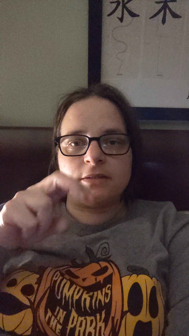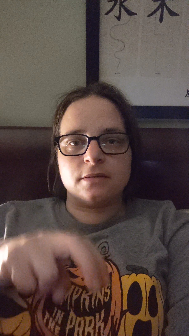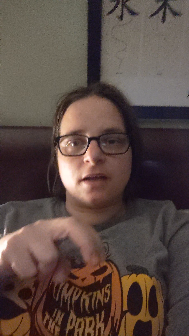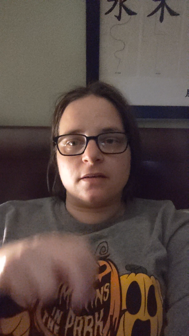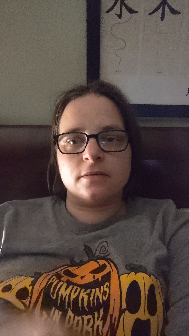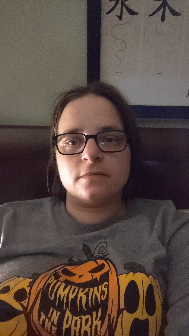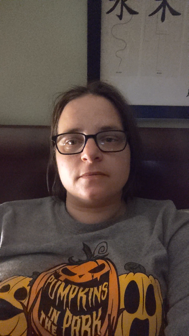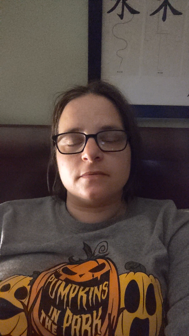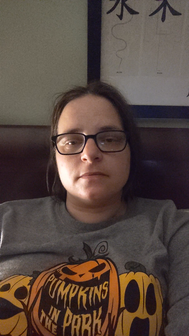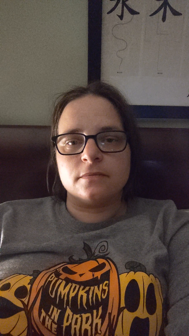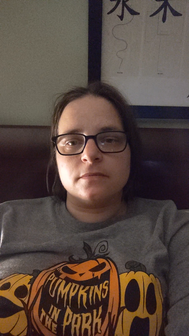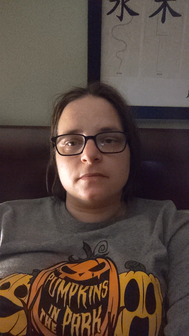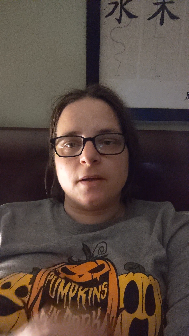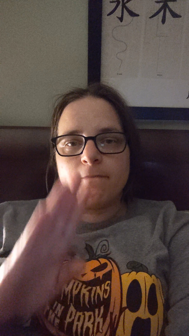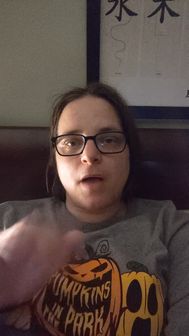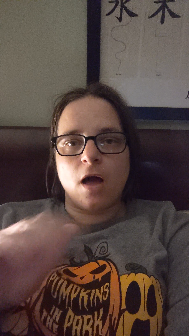baa baa